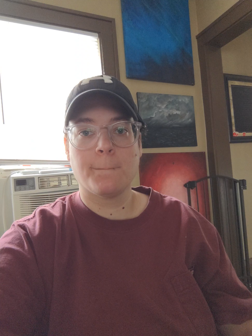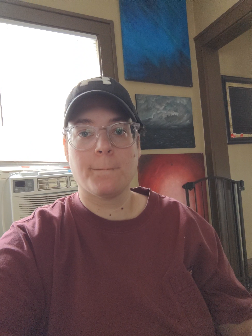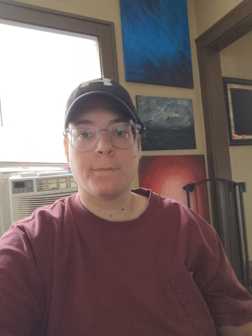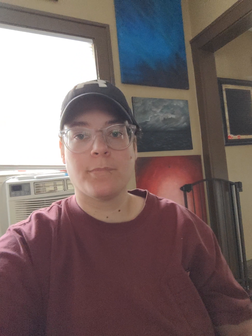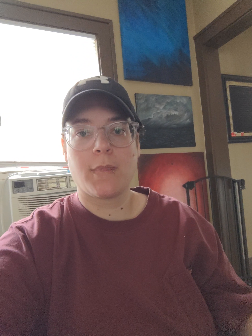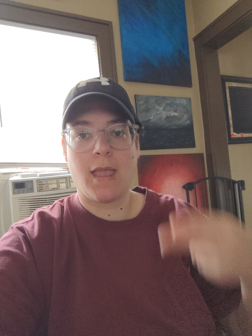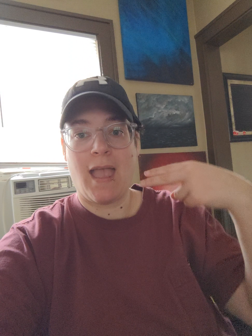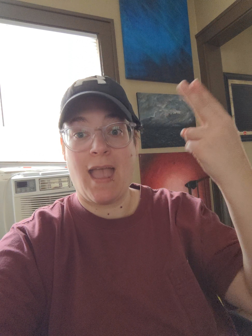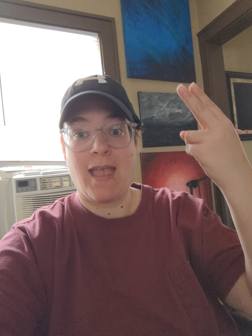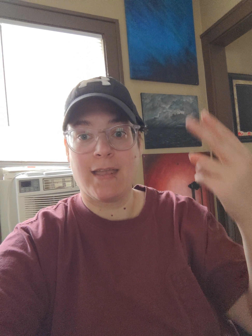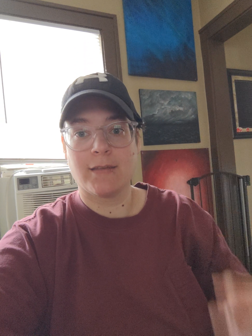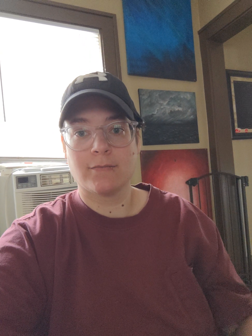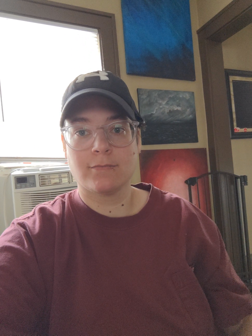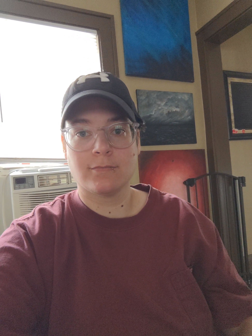high